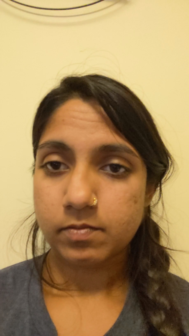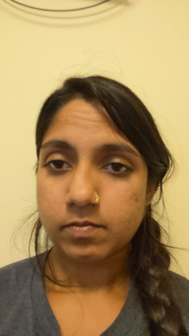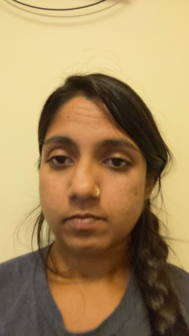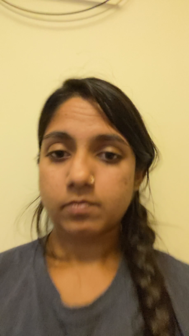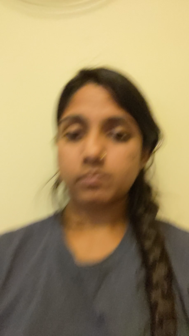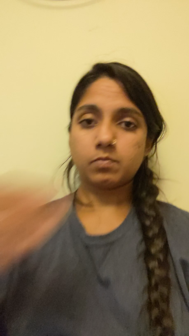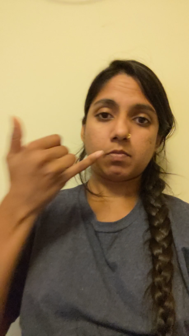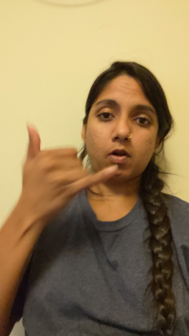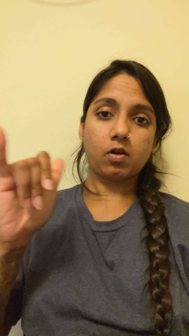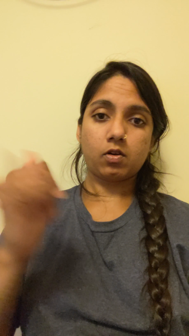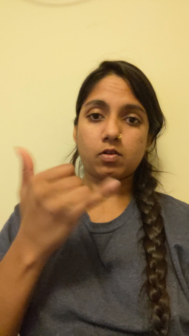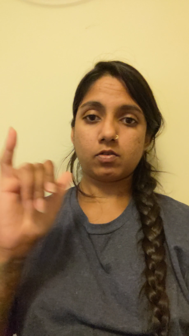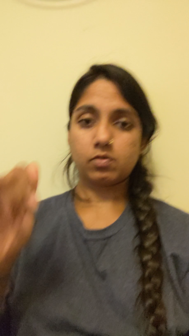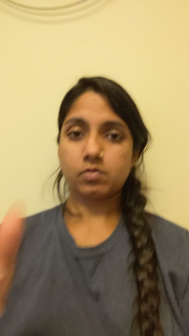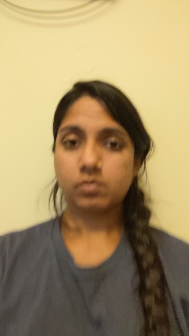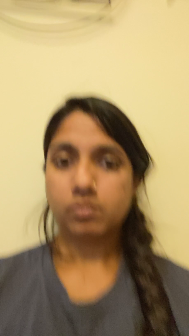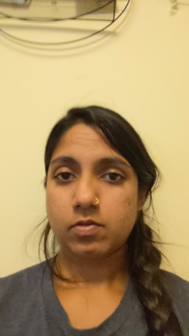party